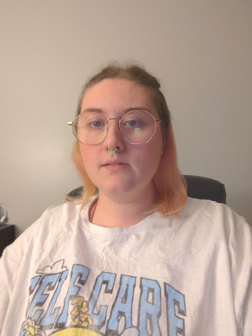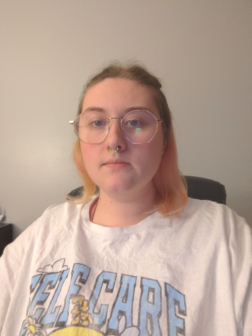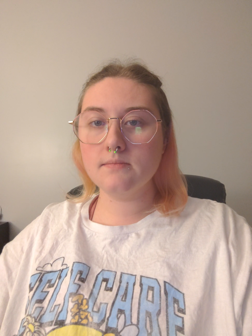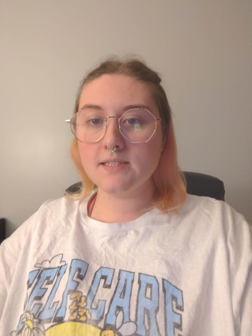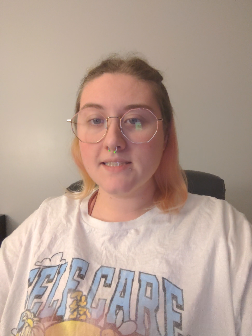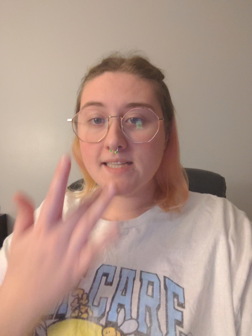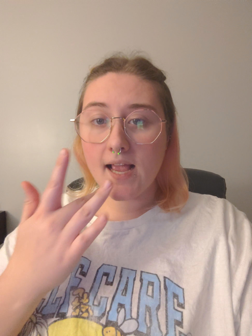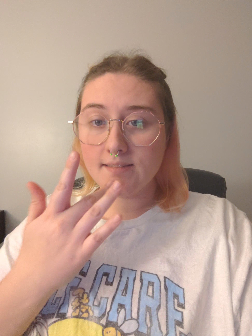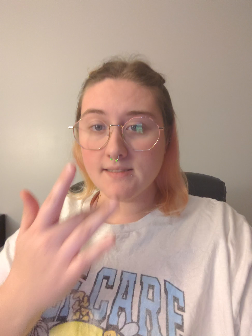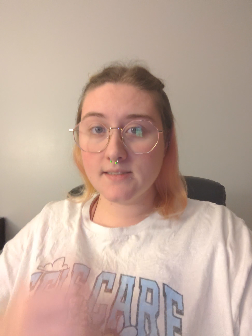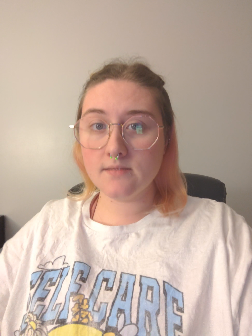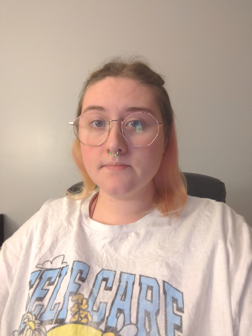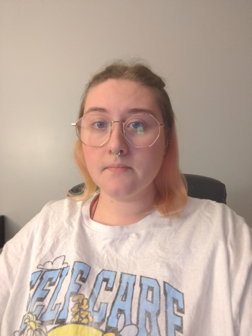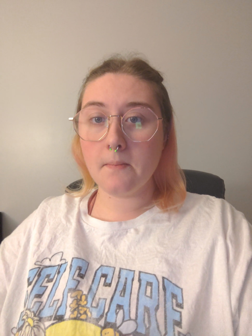taste